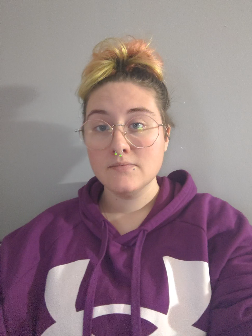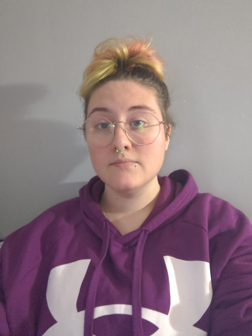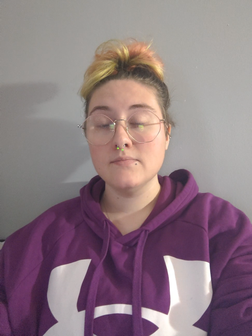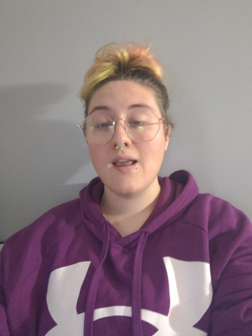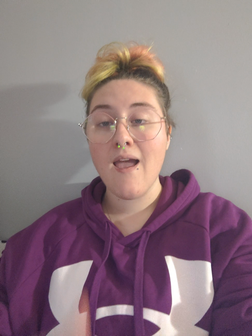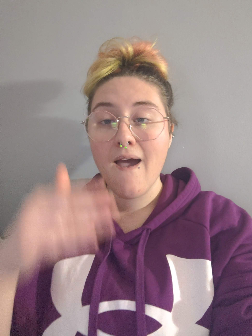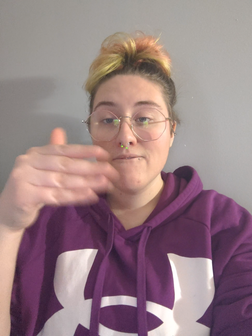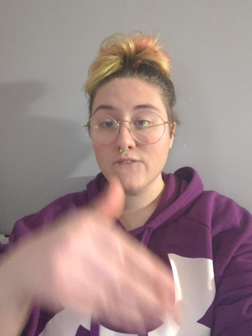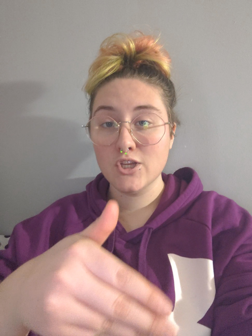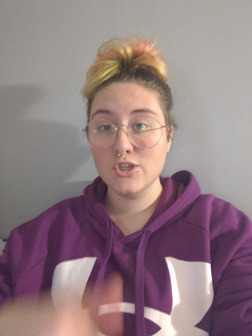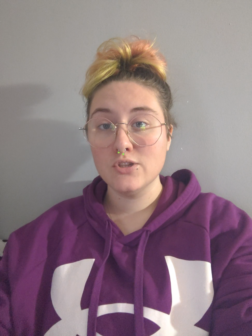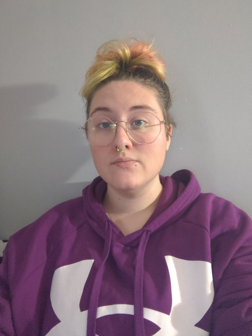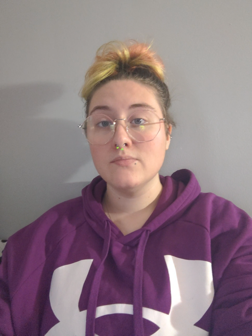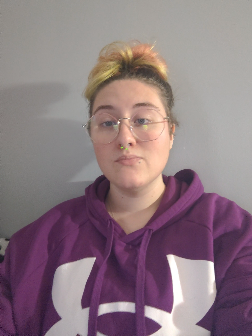after